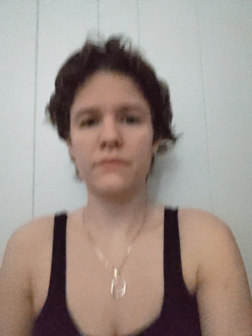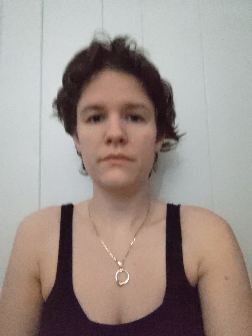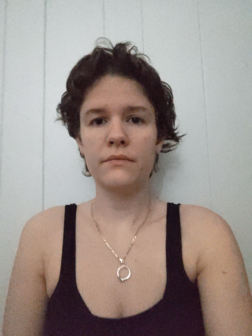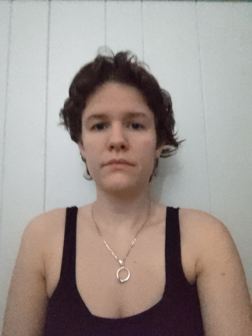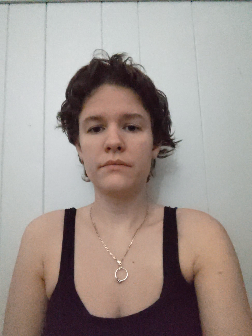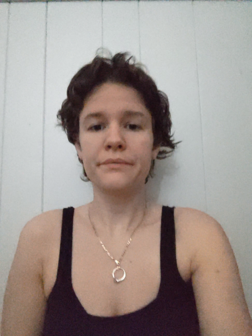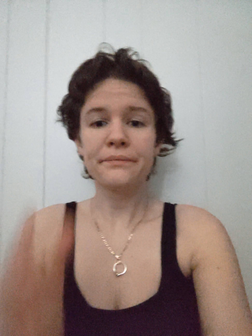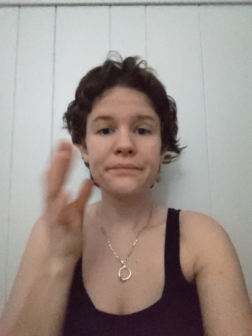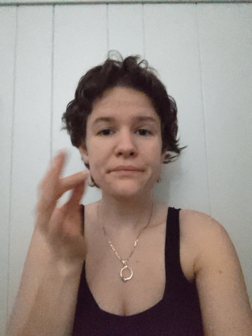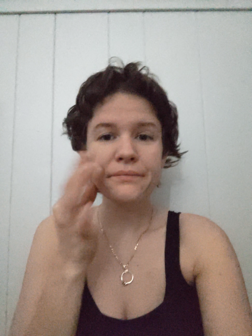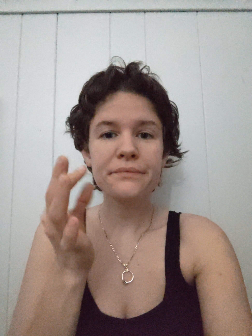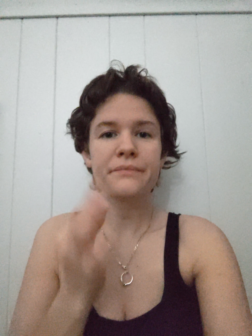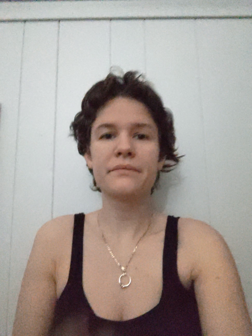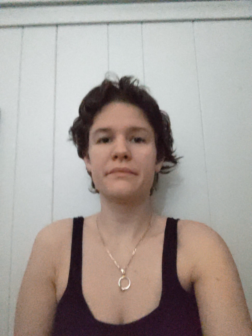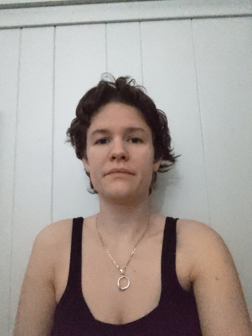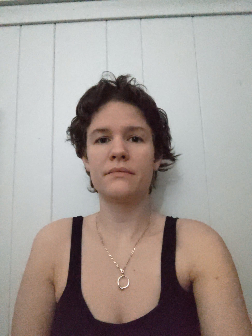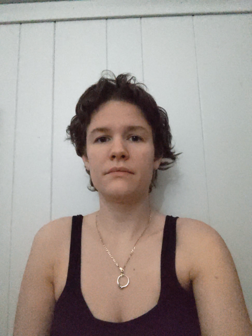kitty